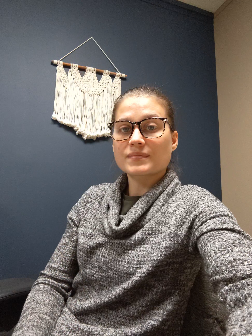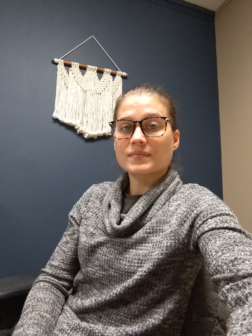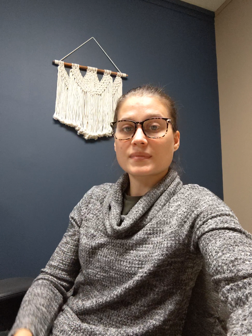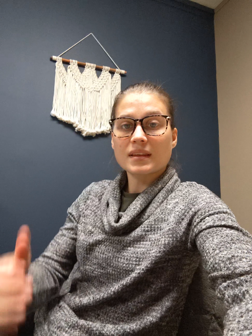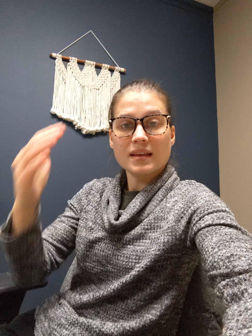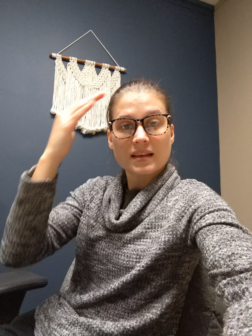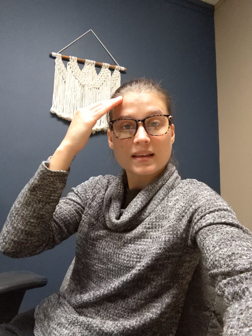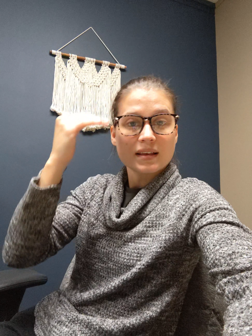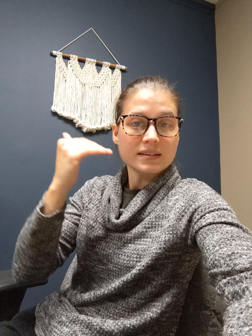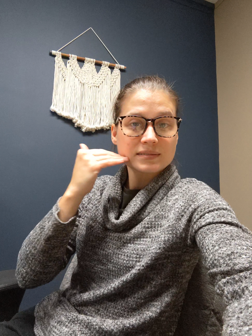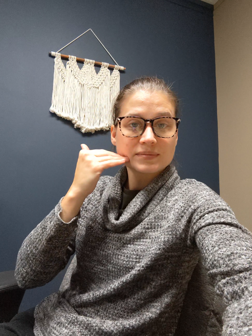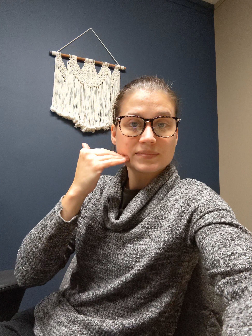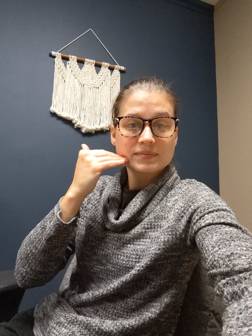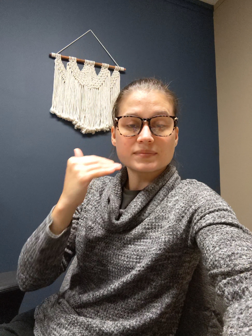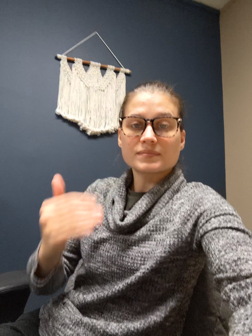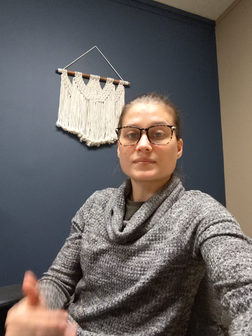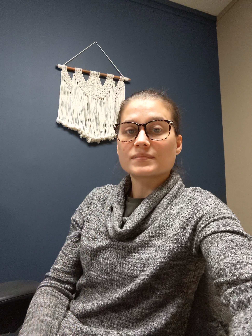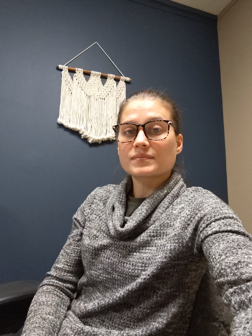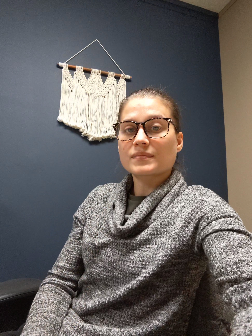head